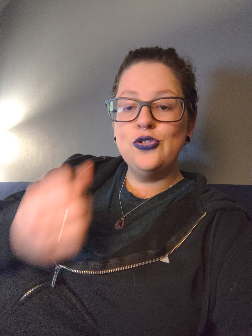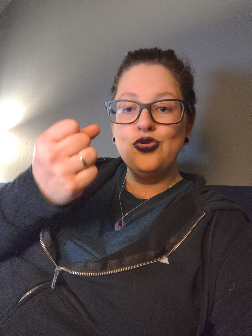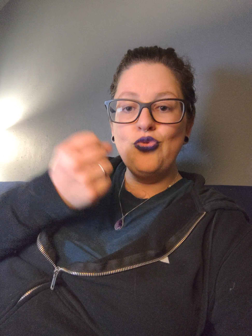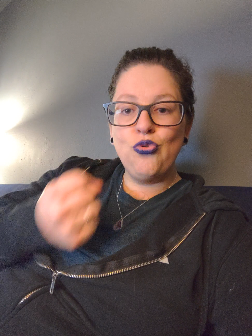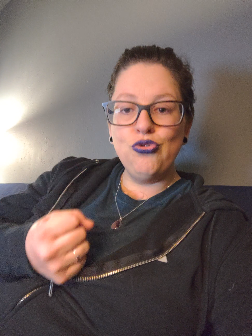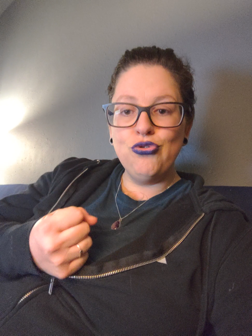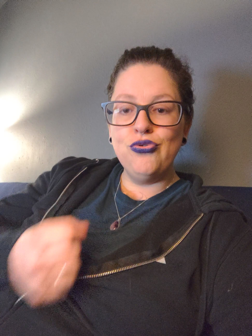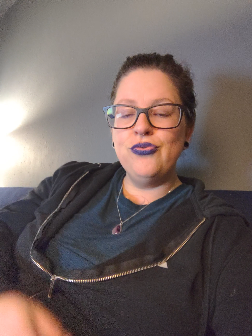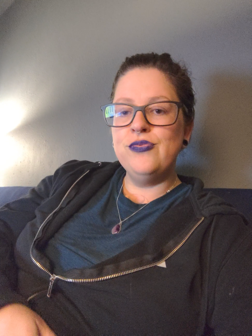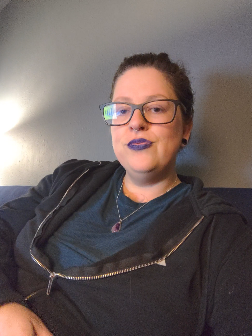drawer